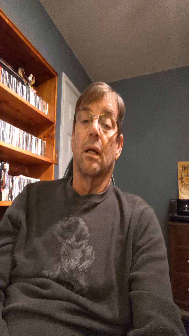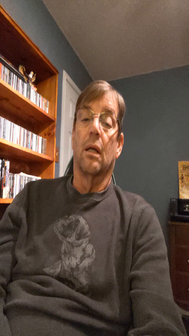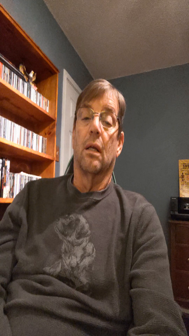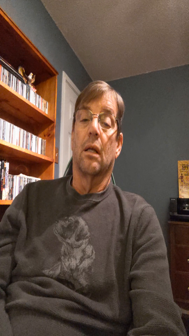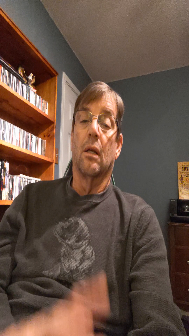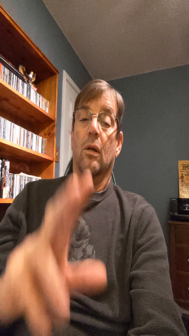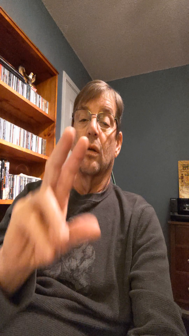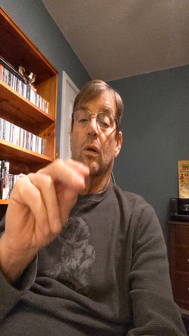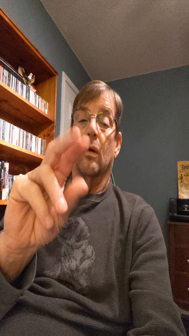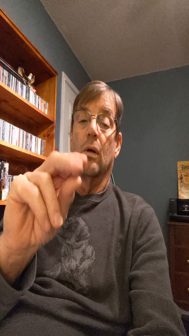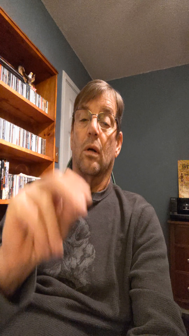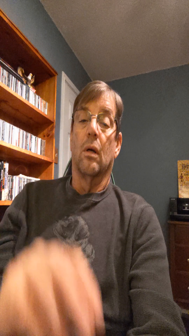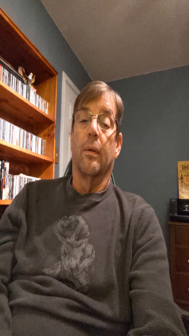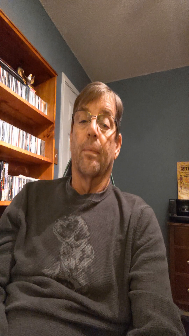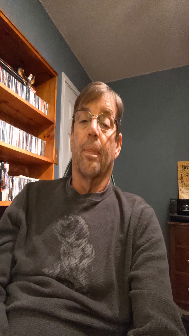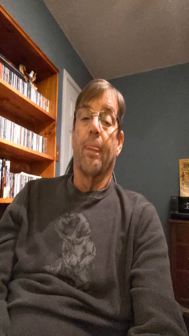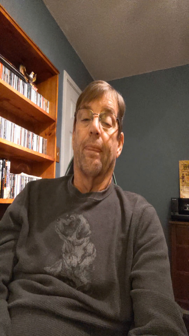no